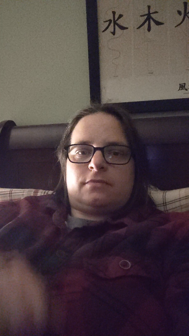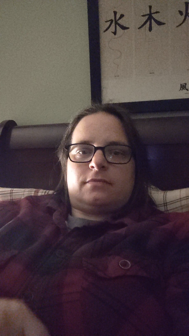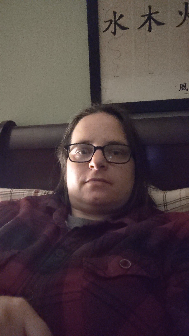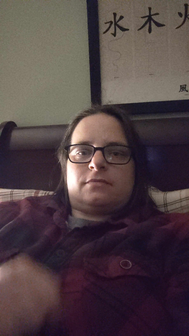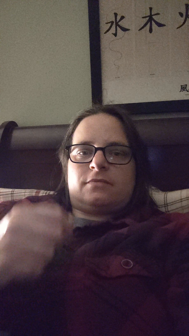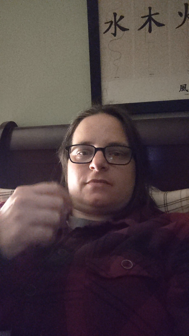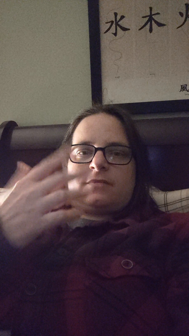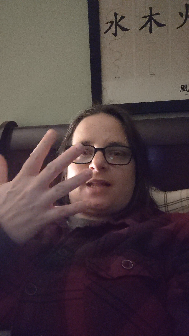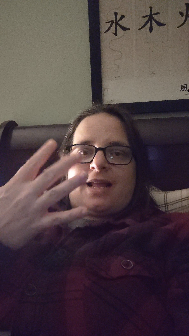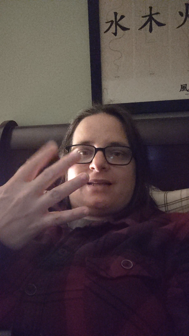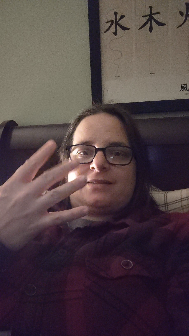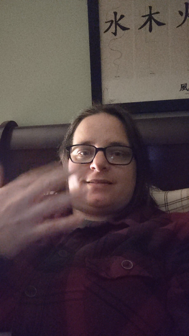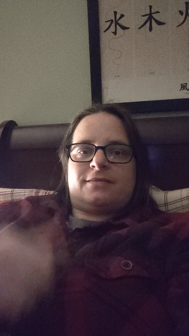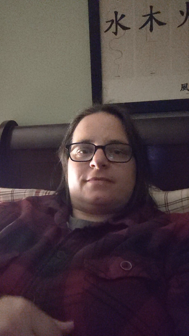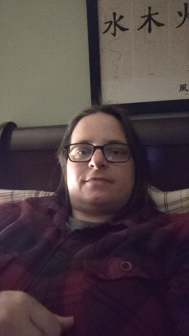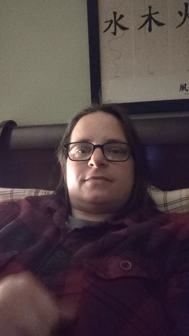hand